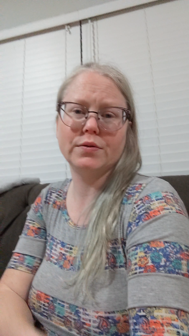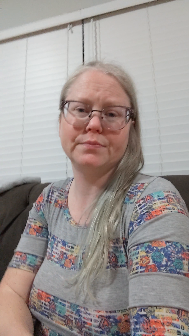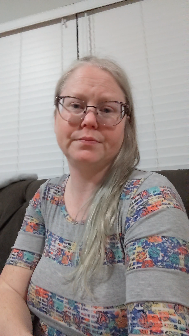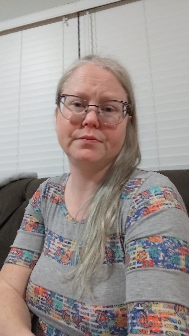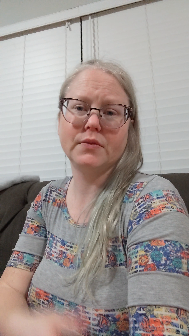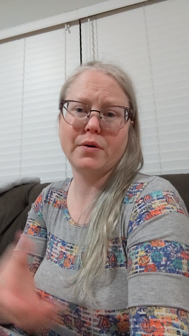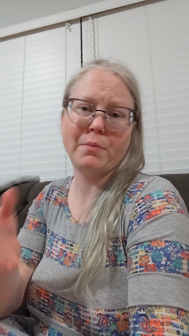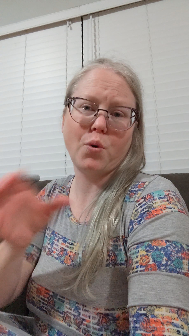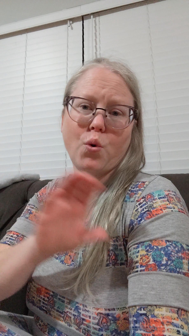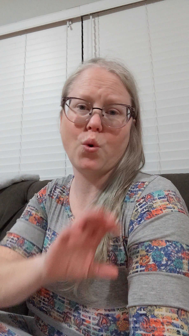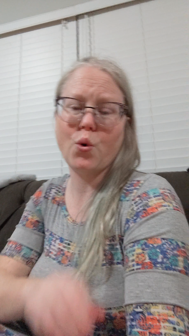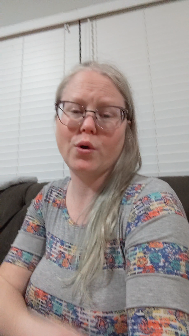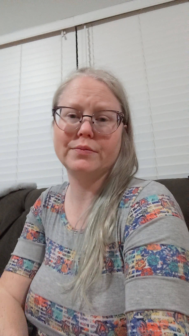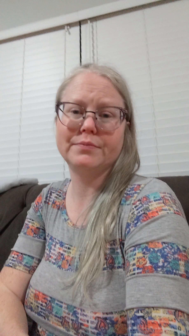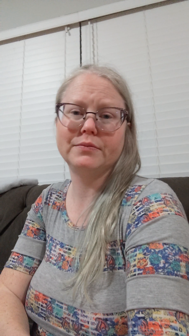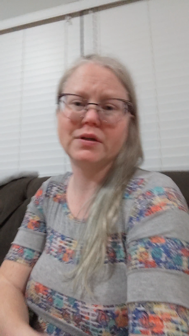pour